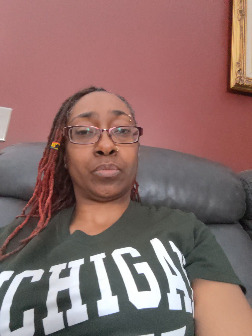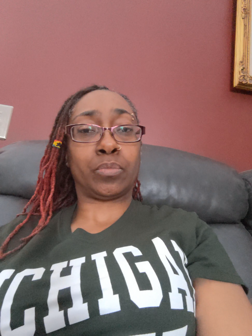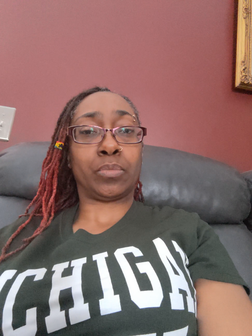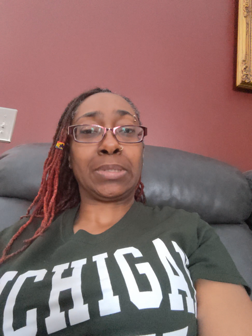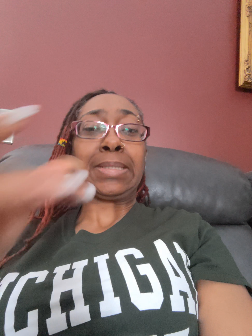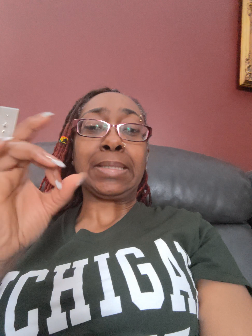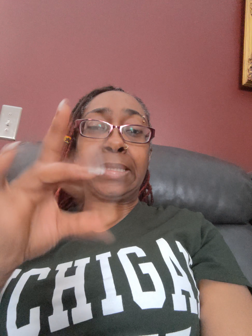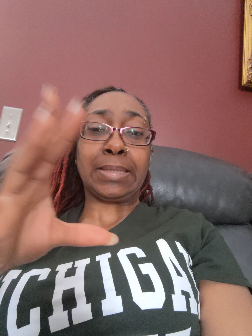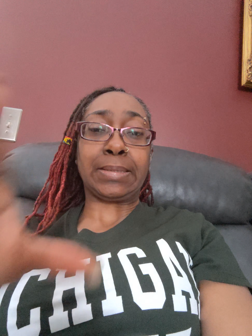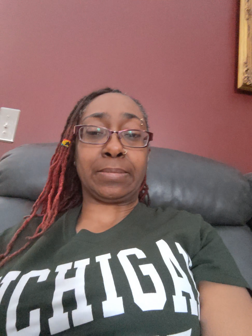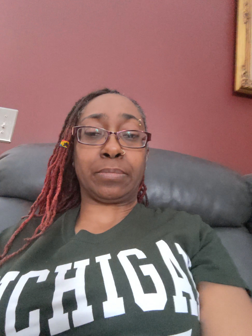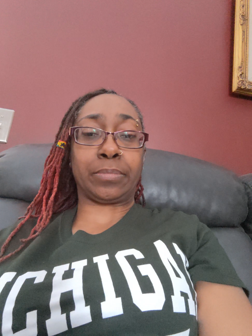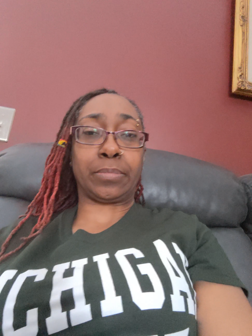hate